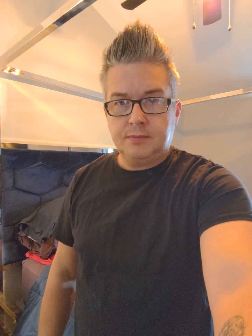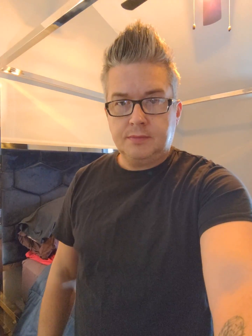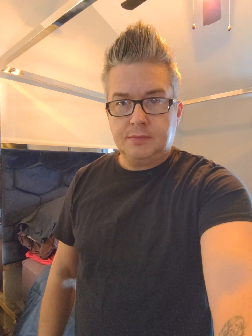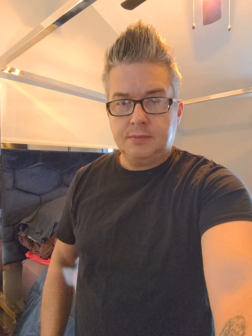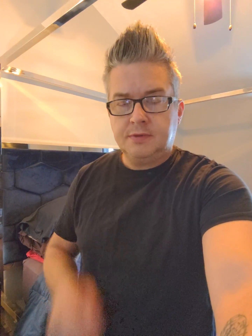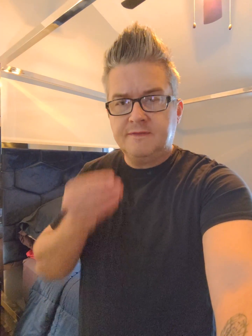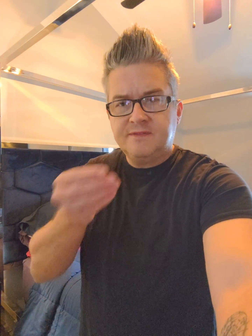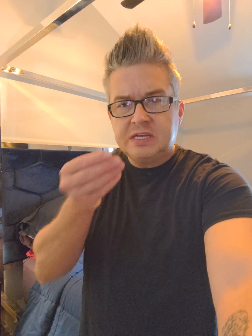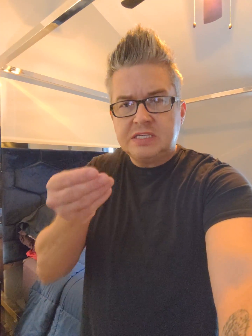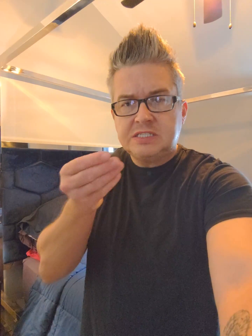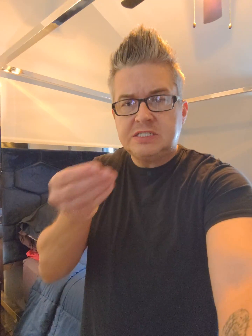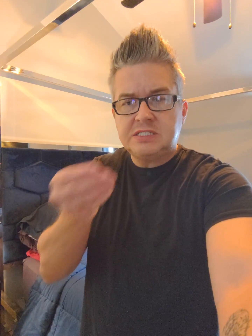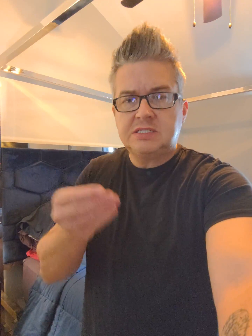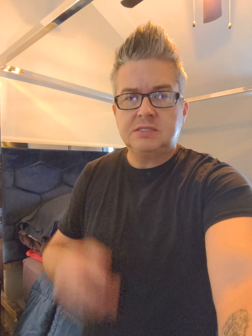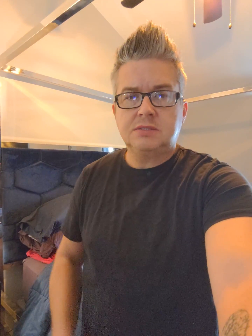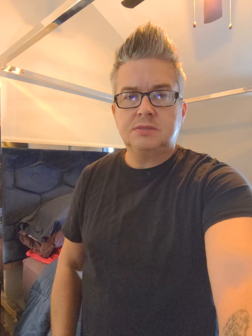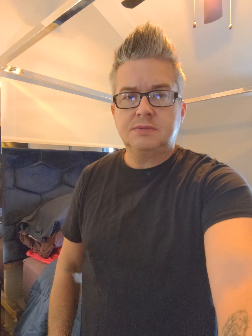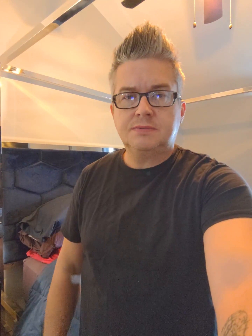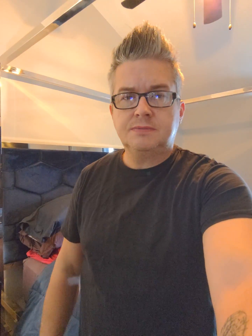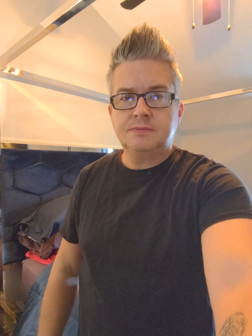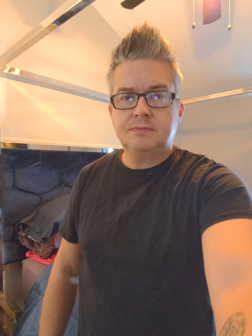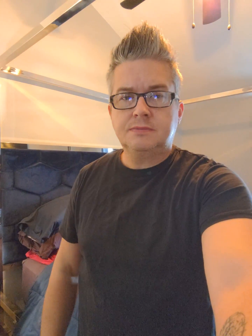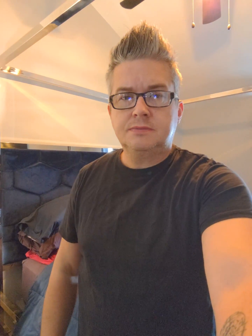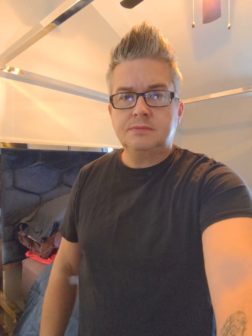feed